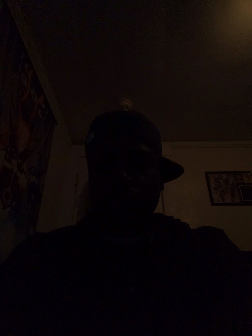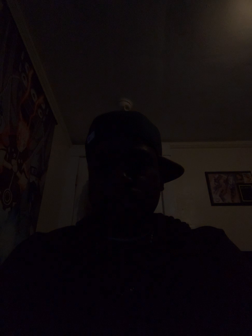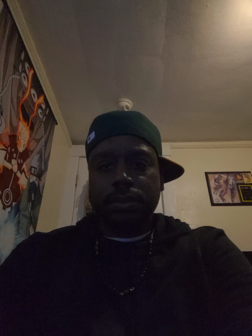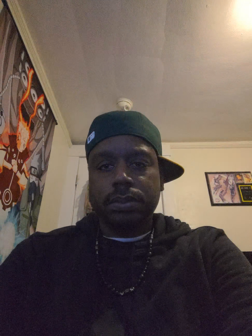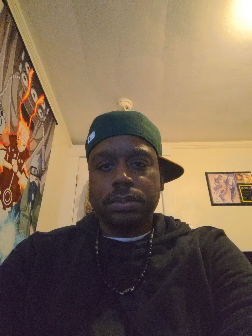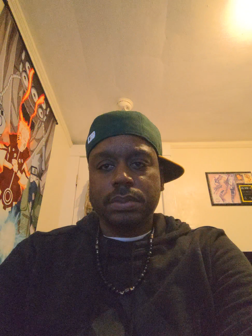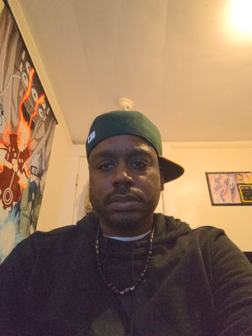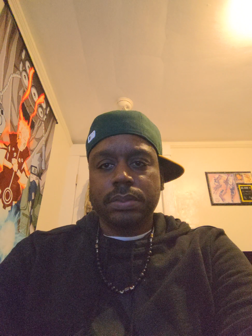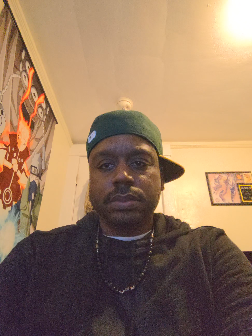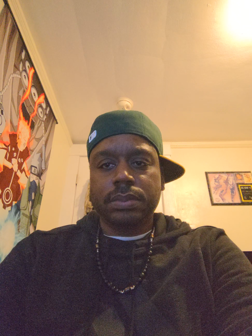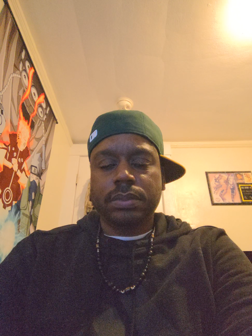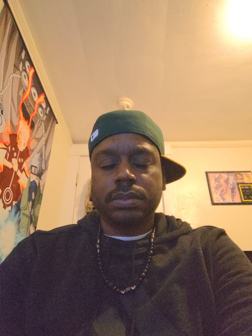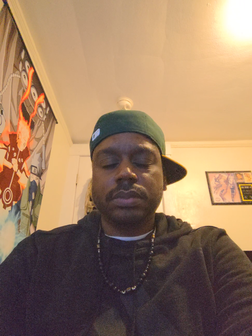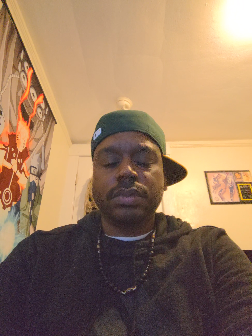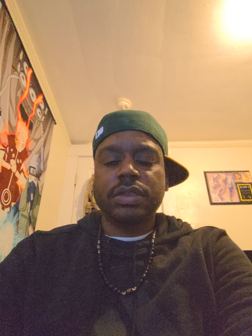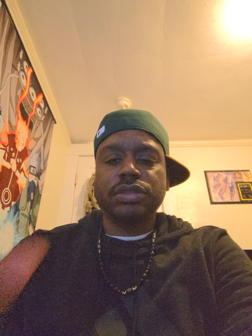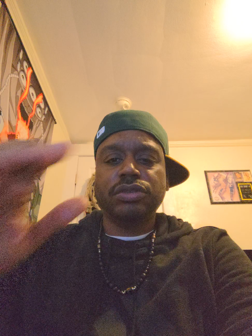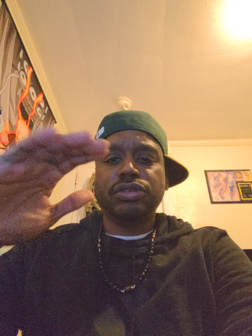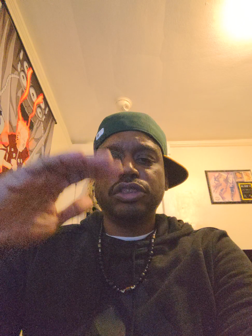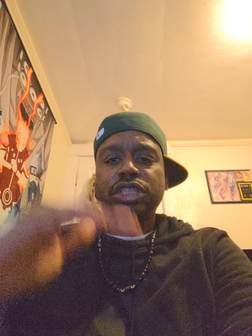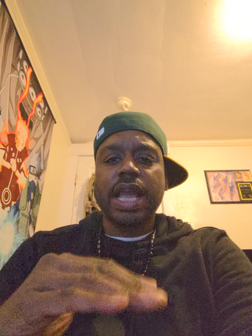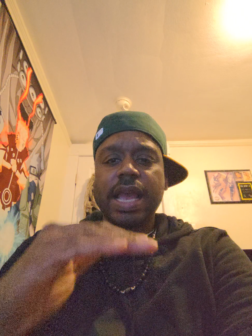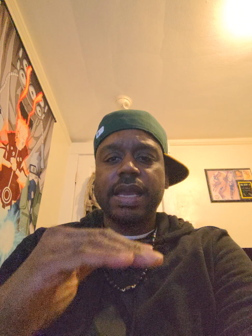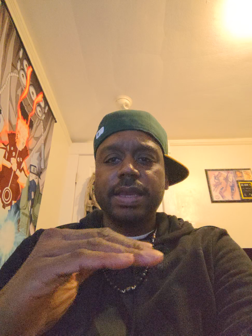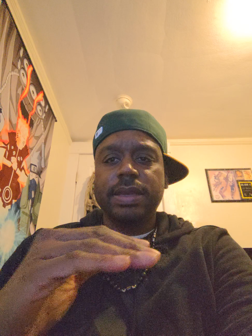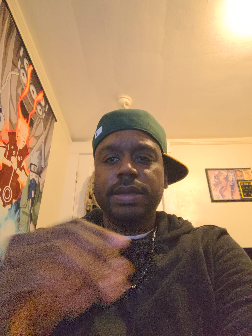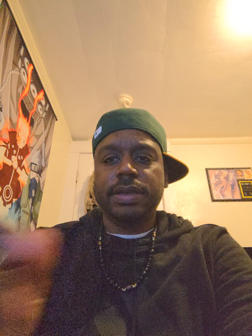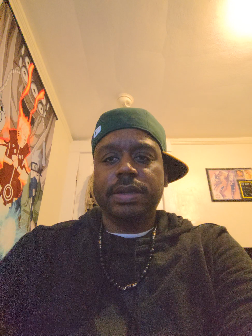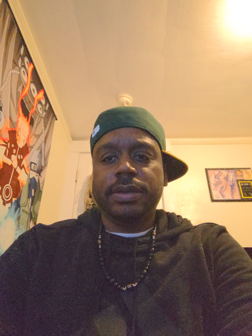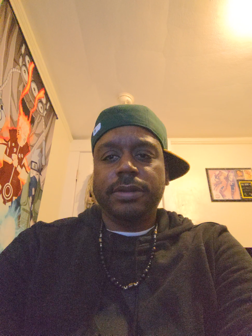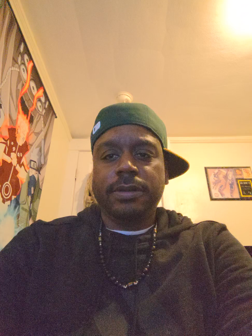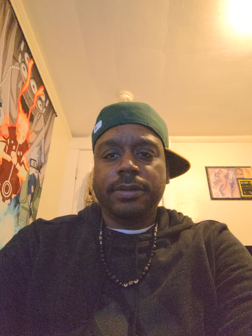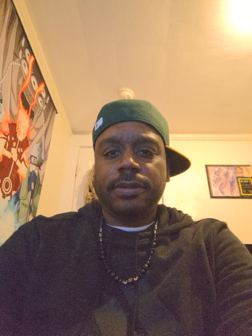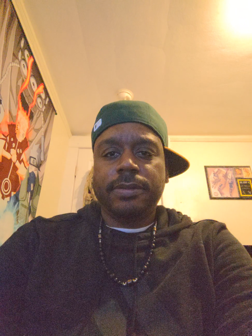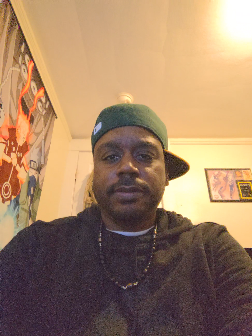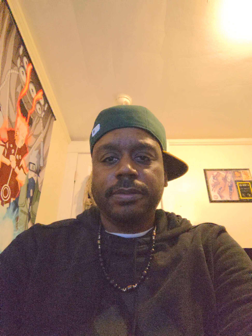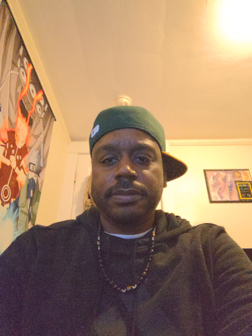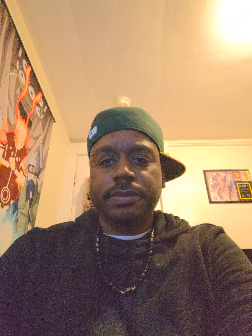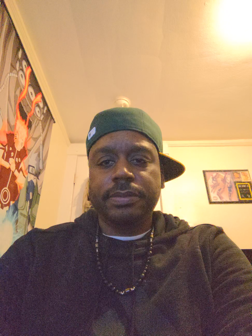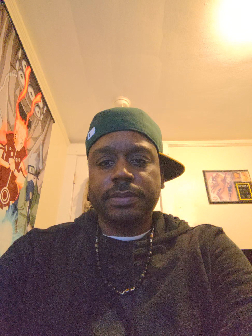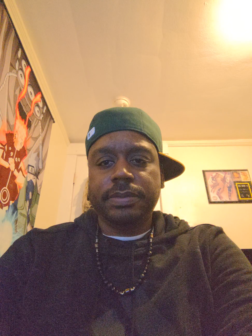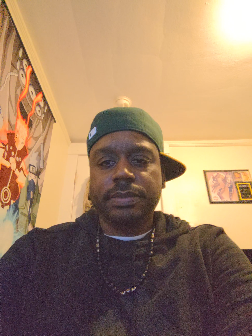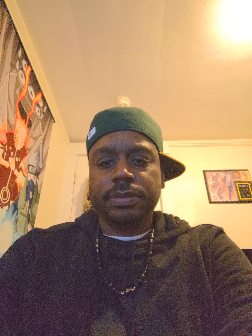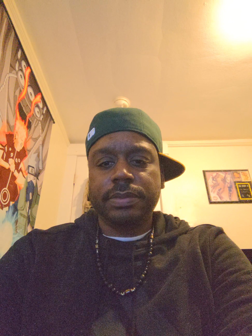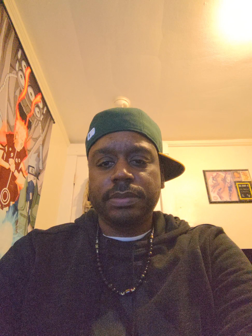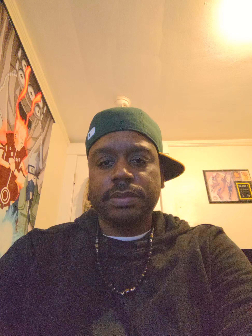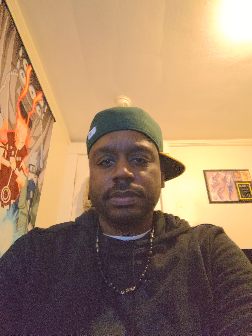child